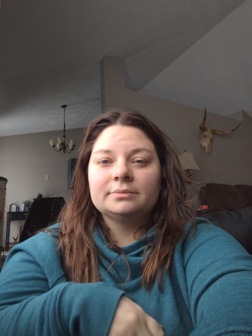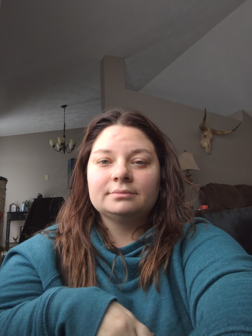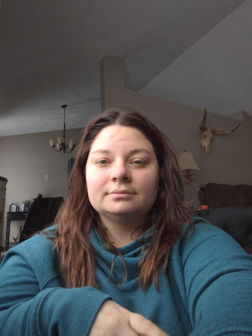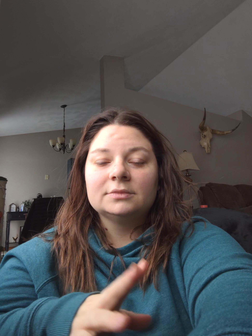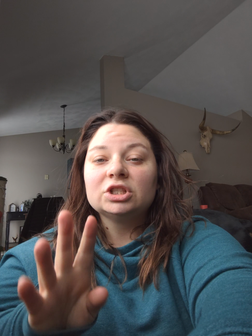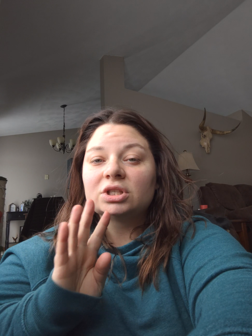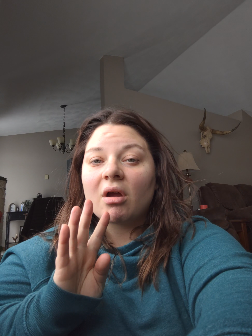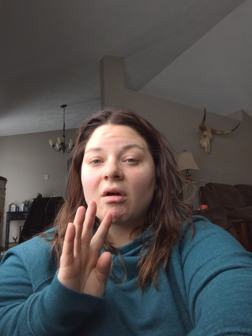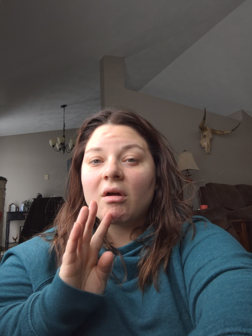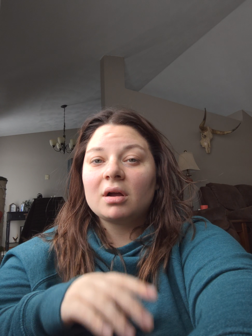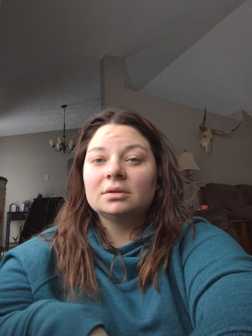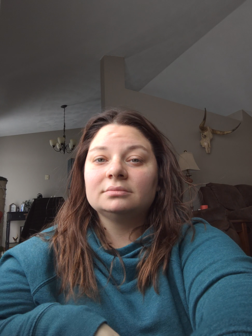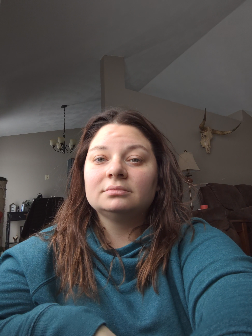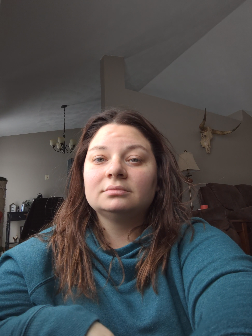talk